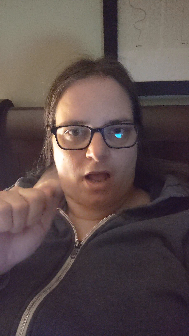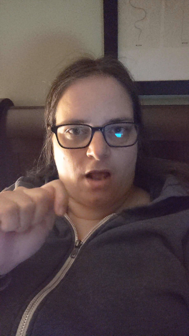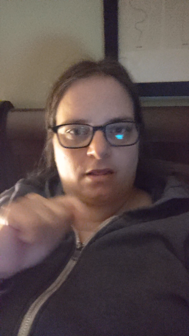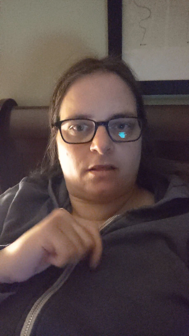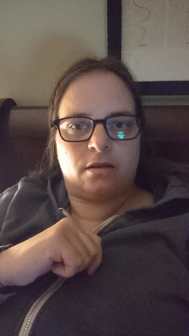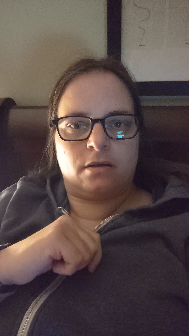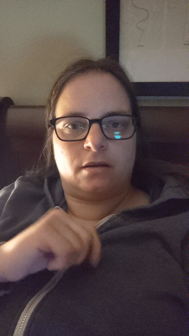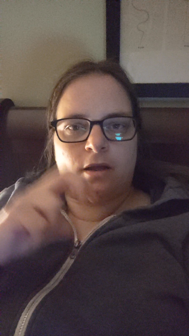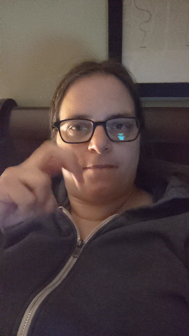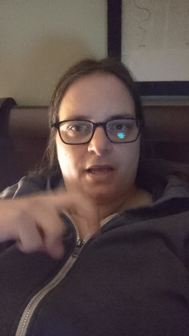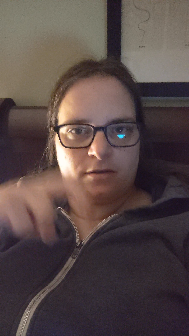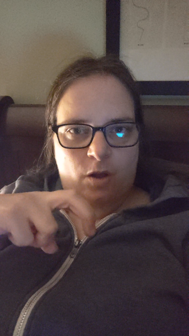potato